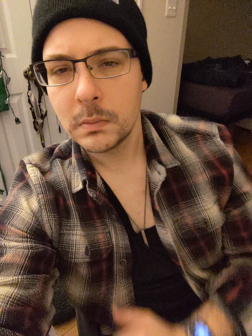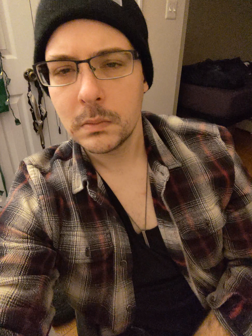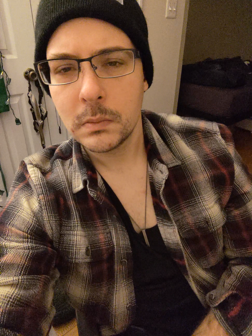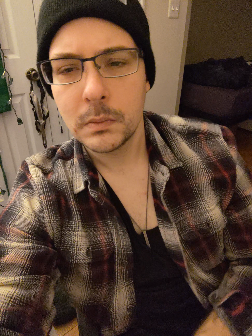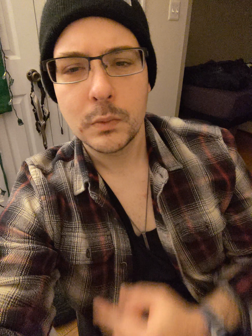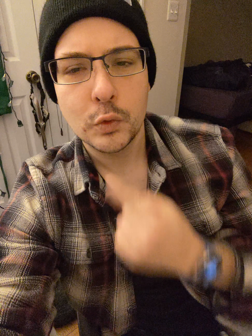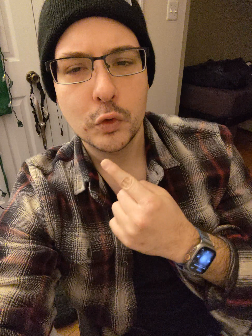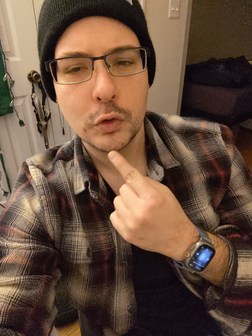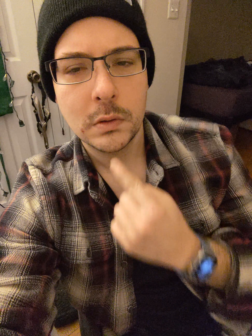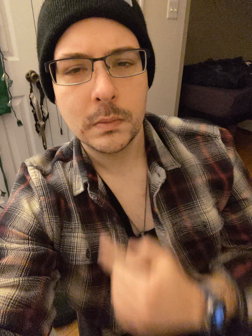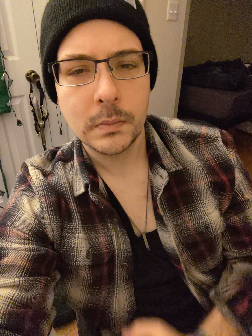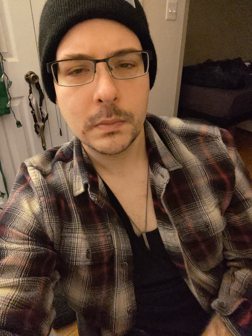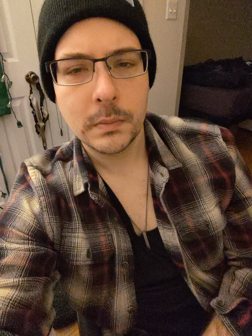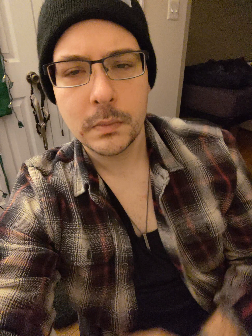chin